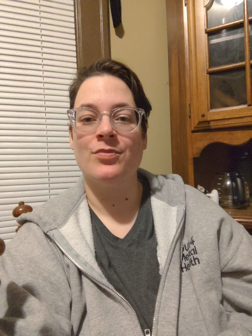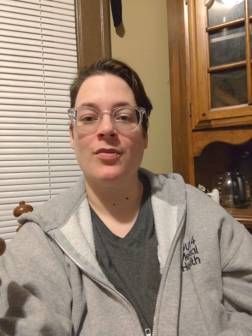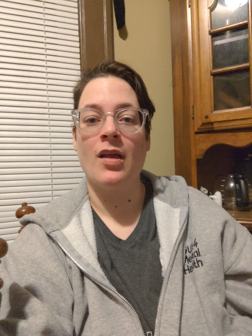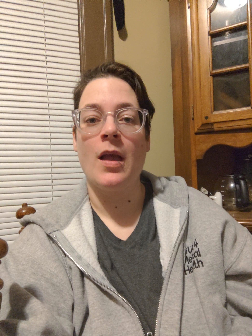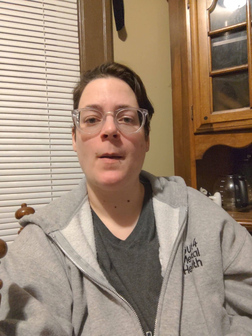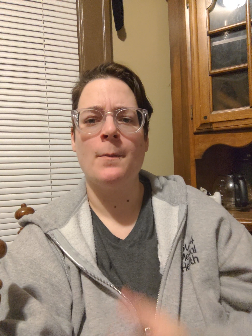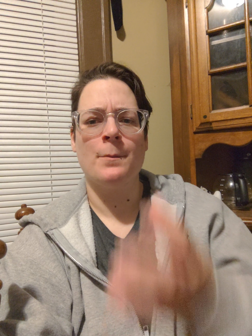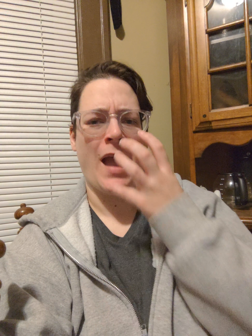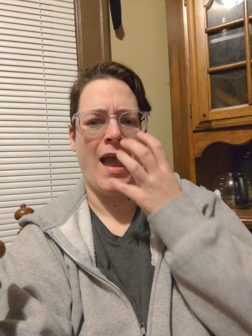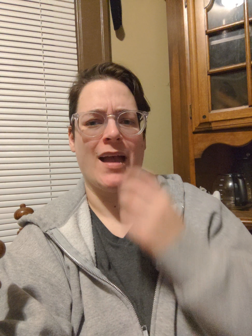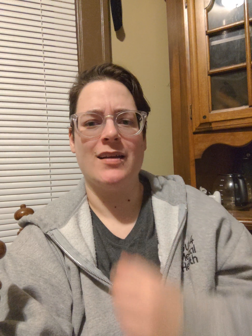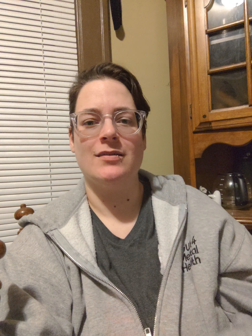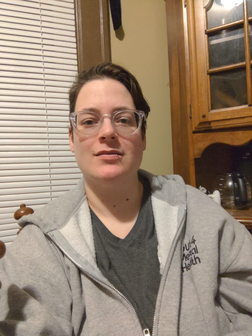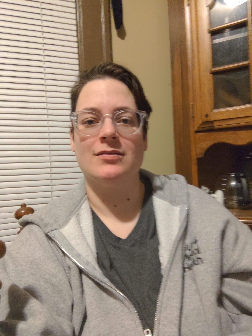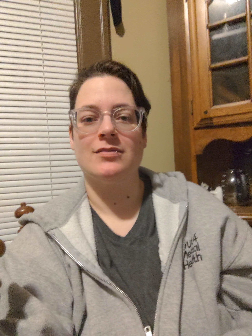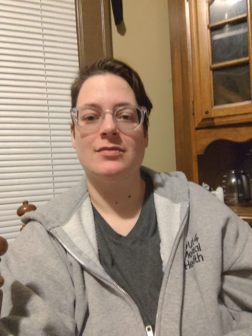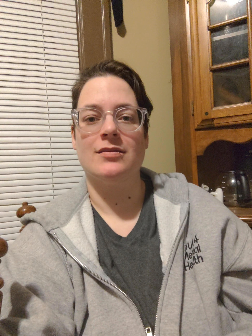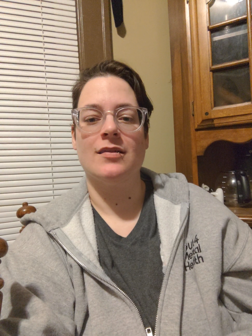mad